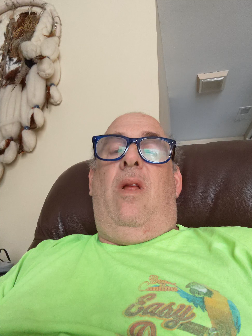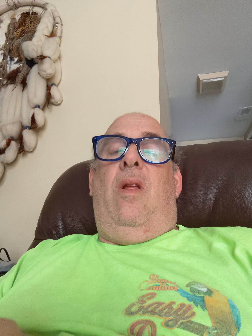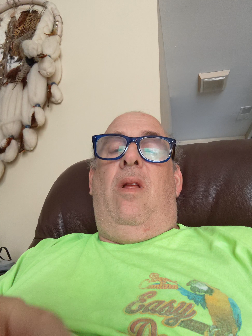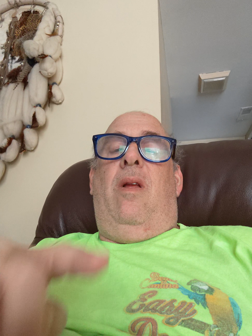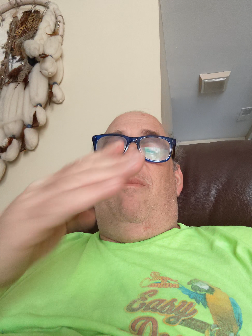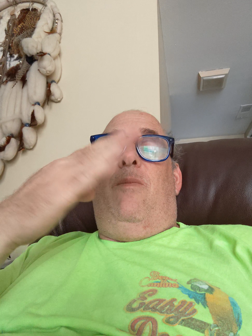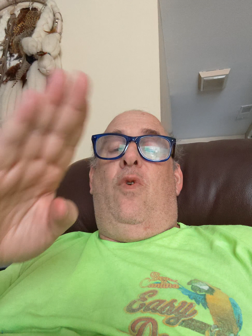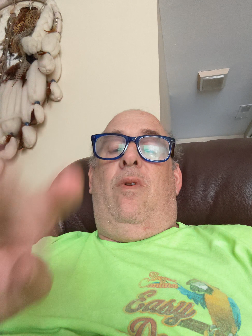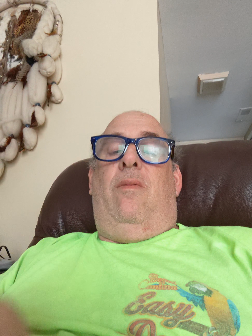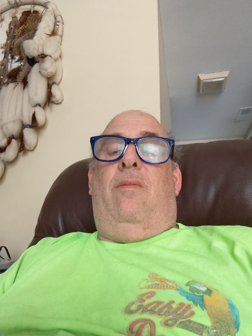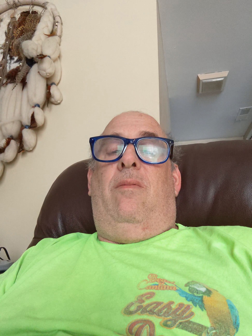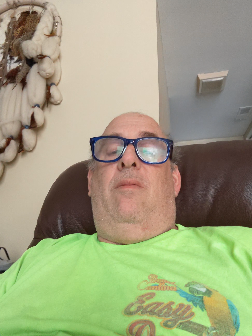blue